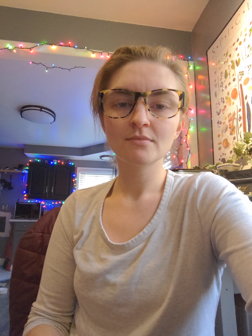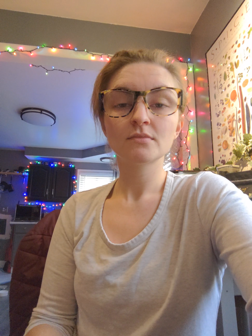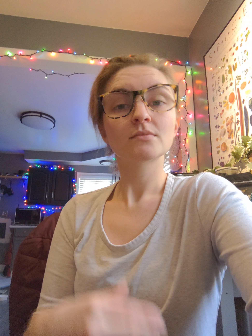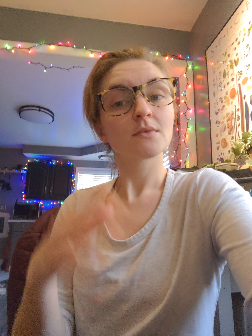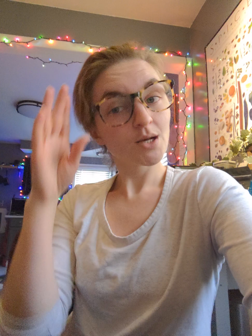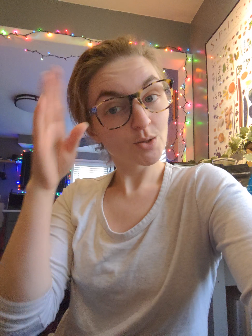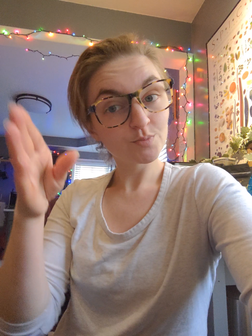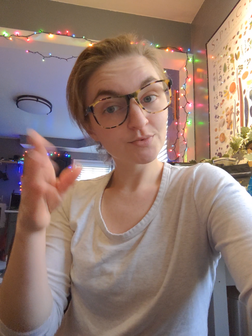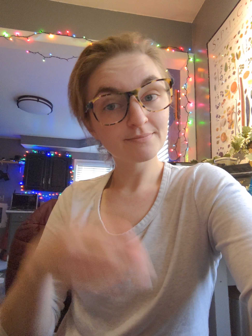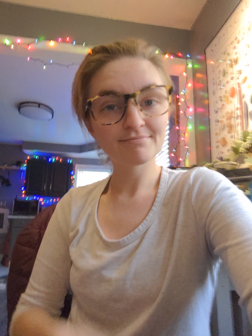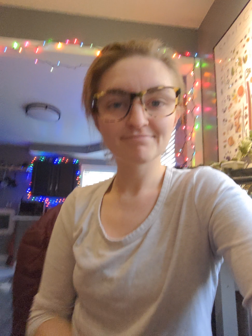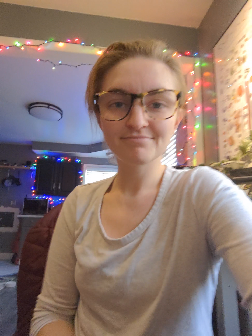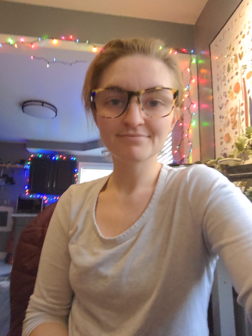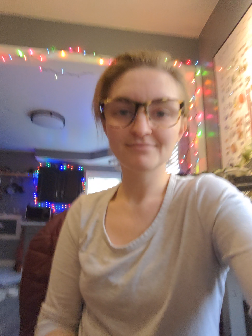hello